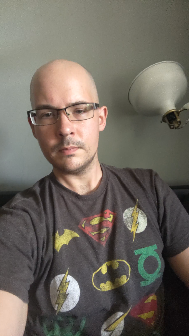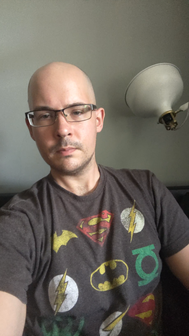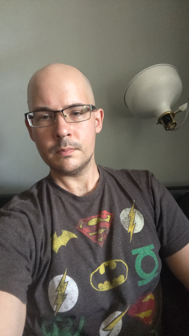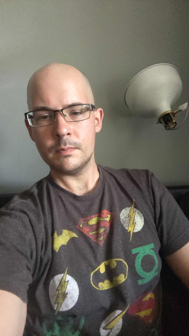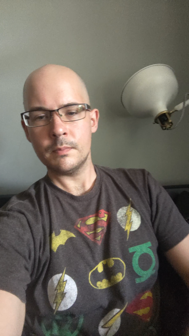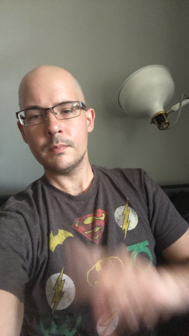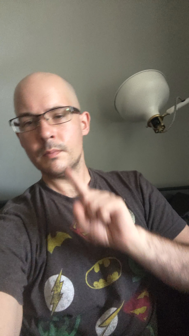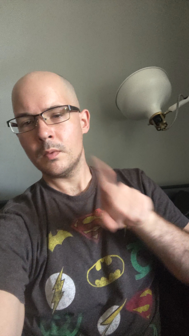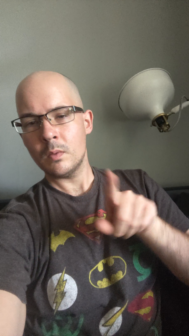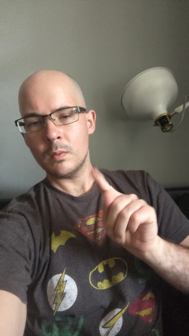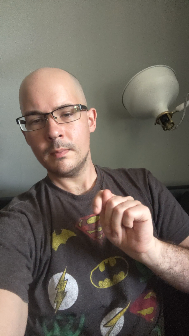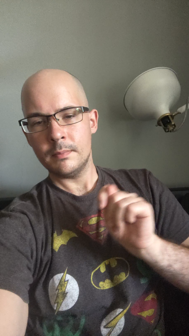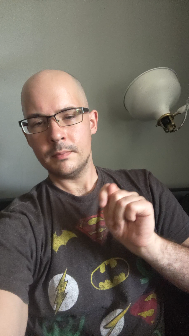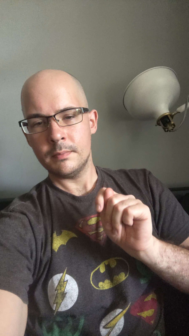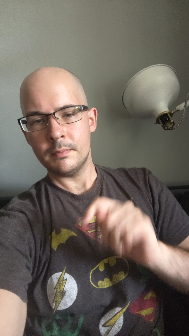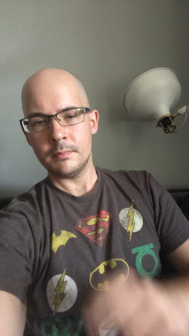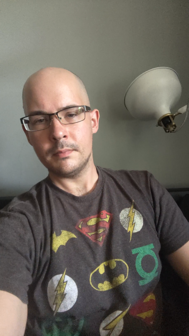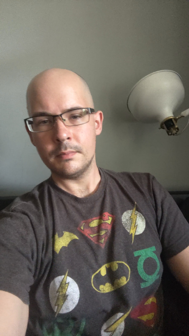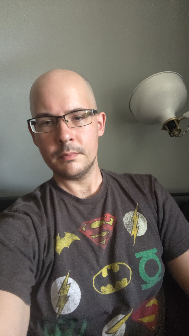go potty